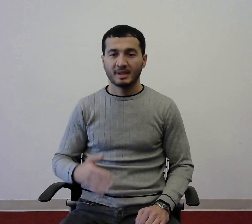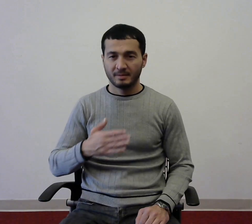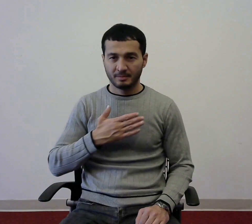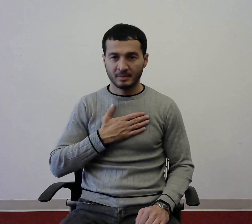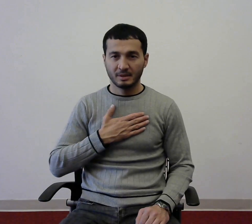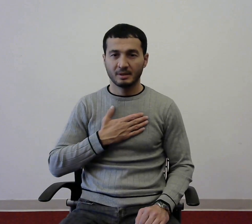mən